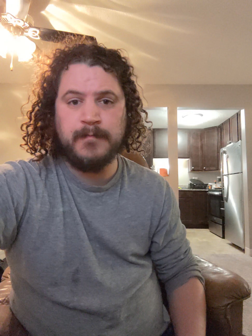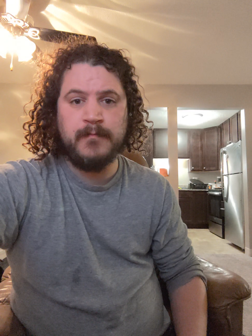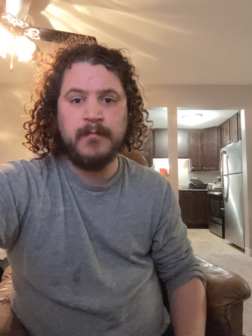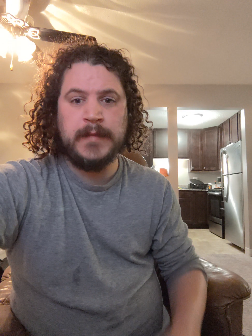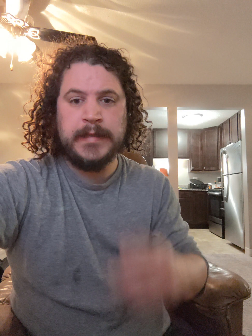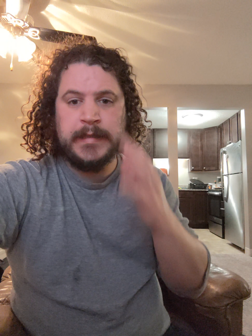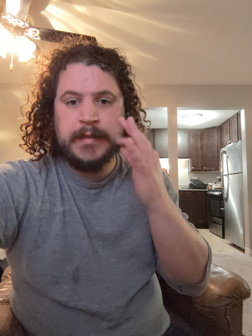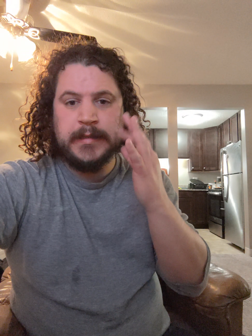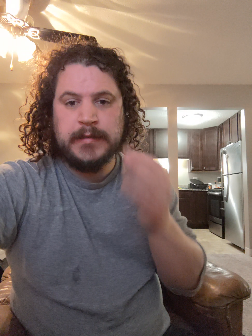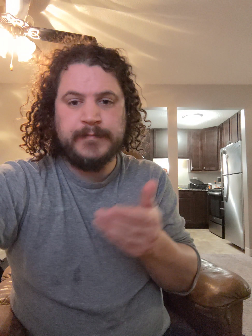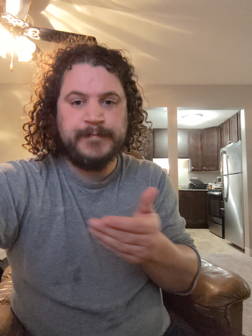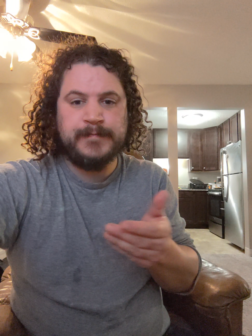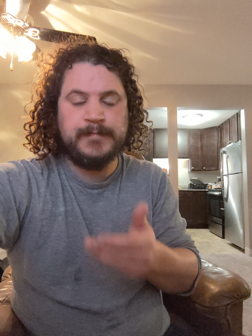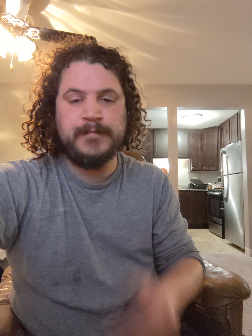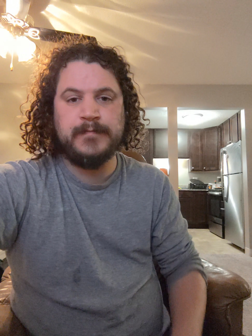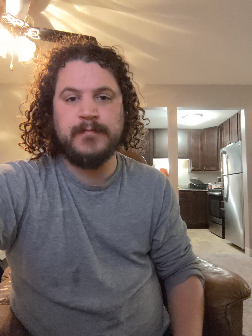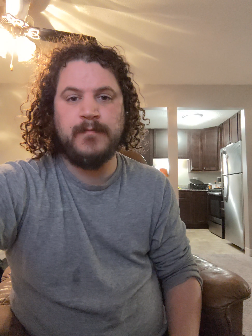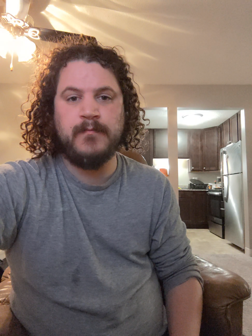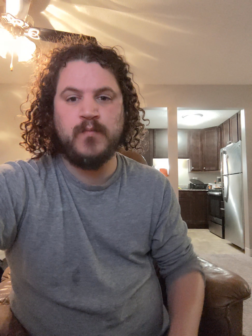kitty